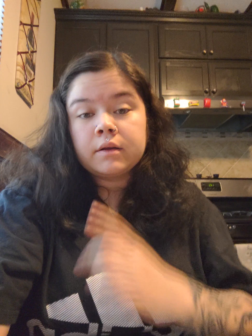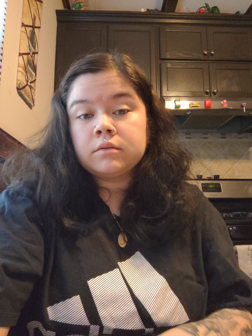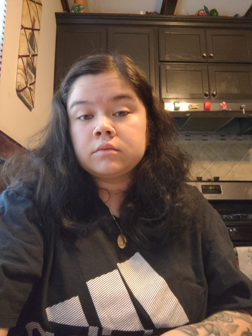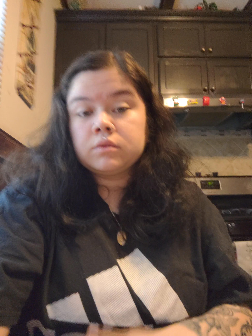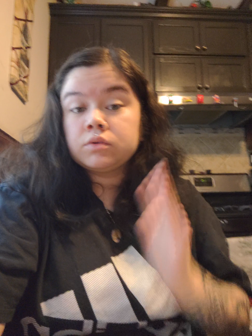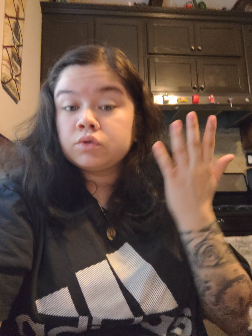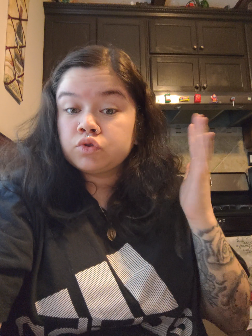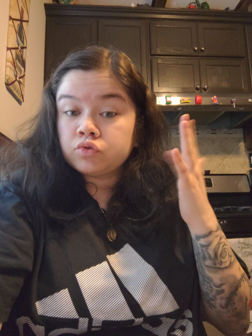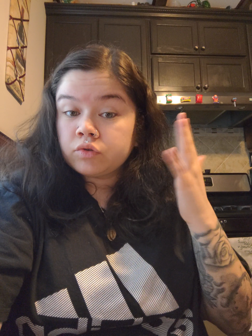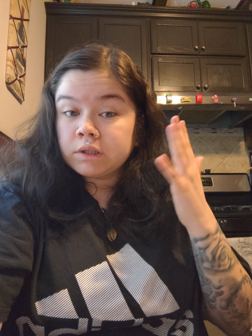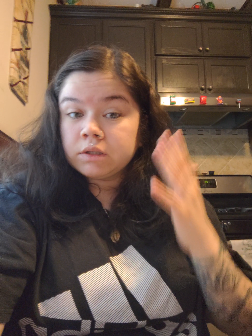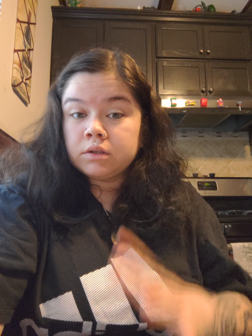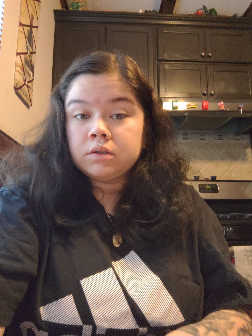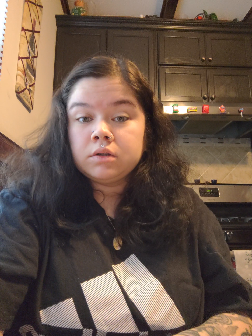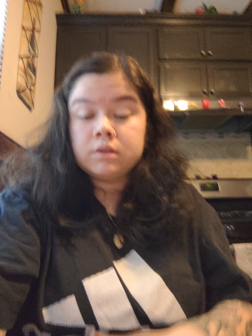tree